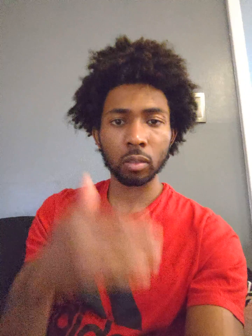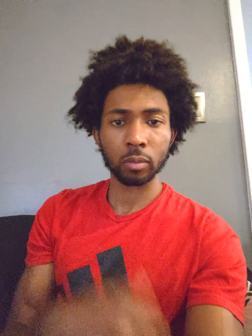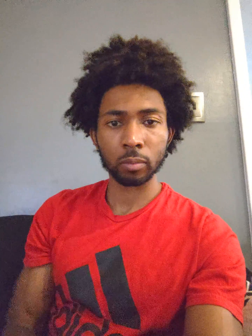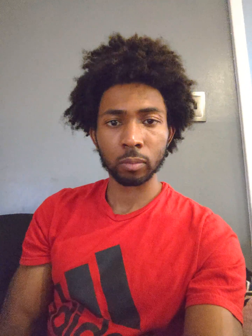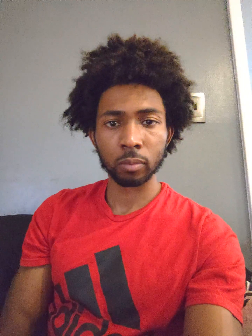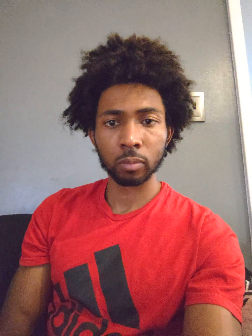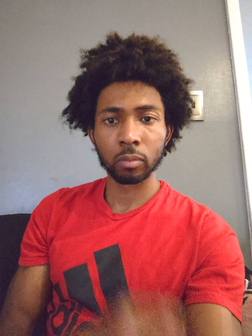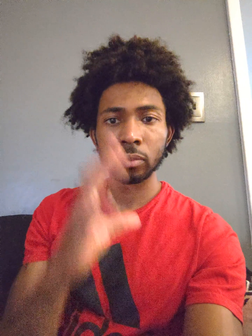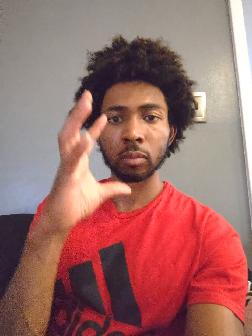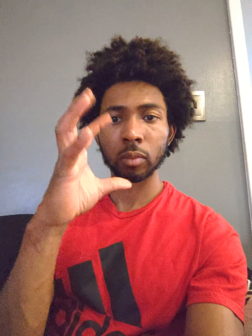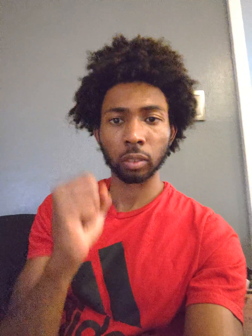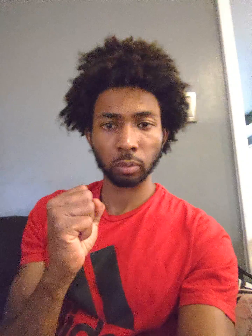catch